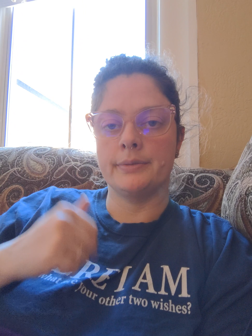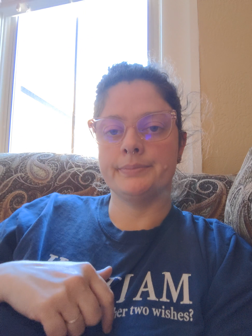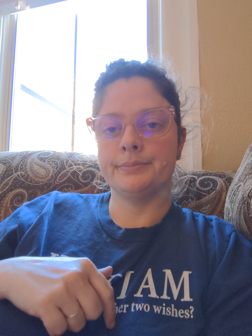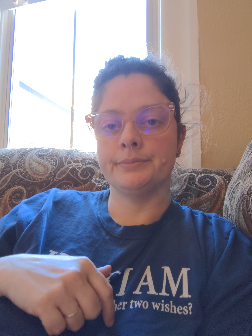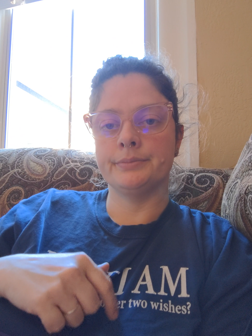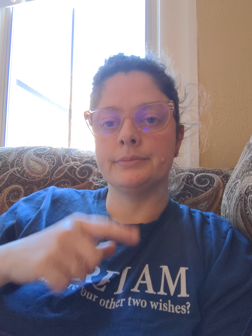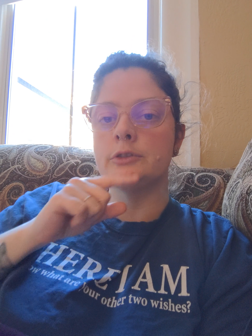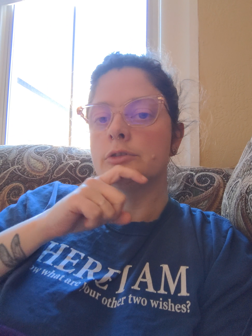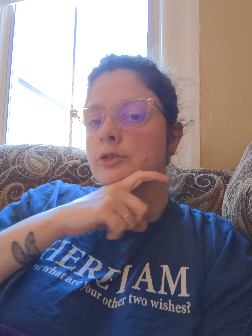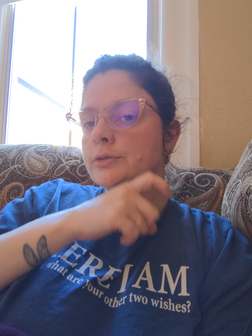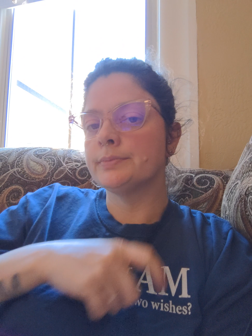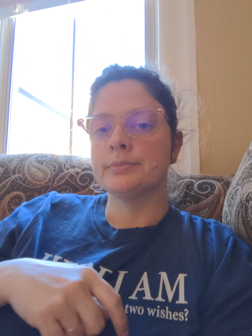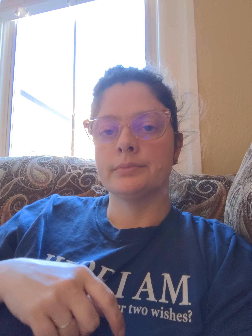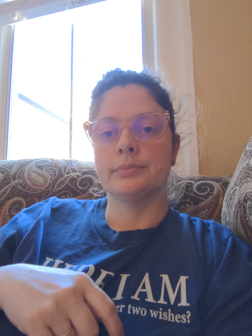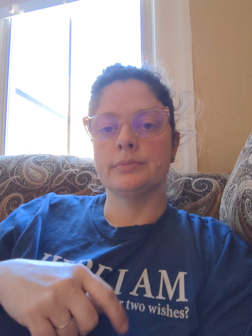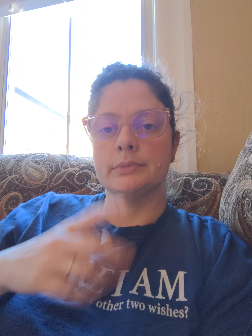cereal